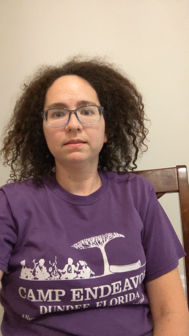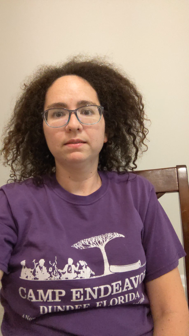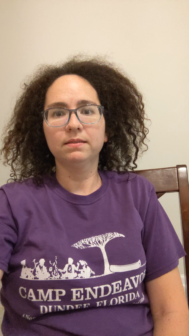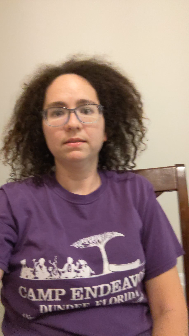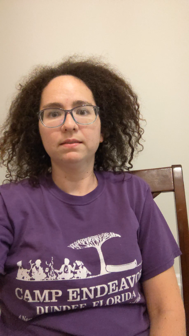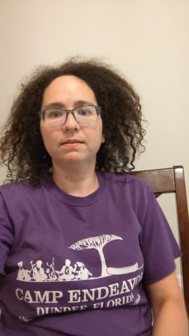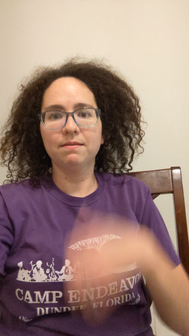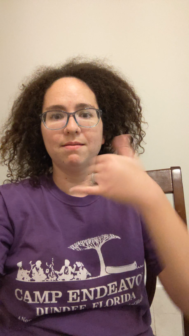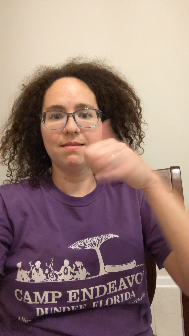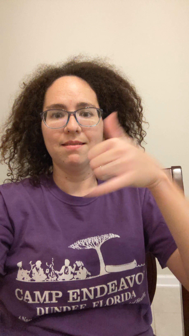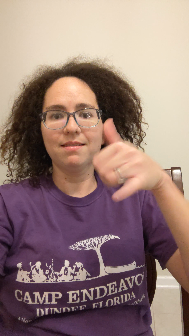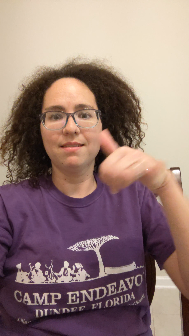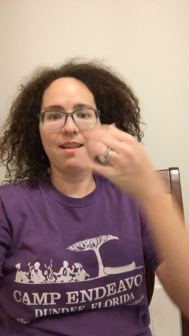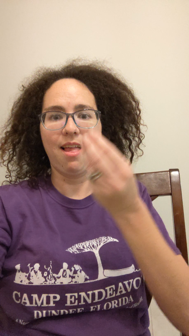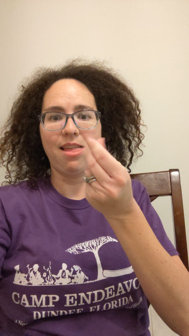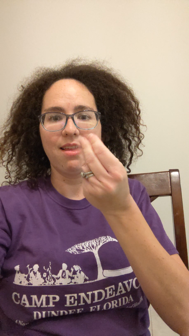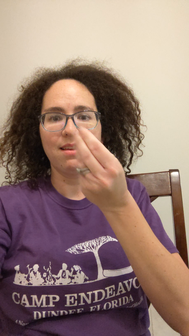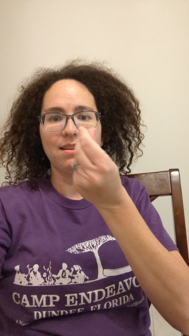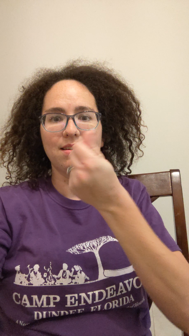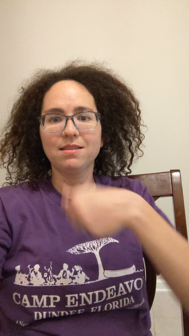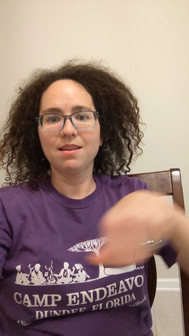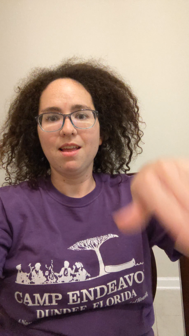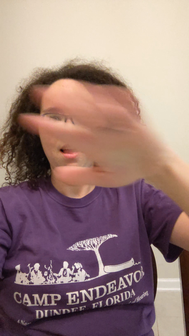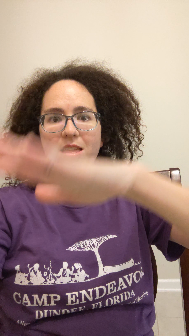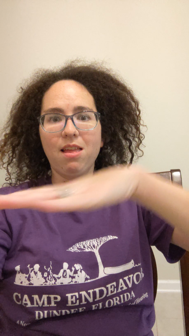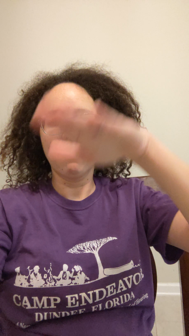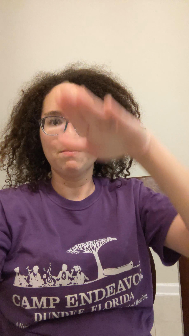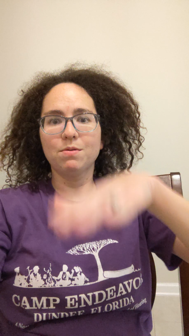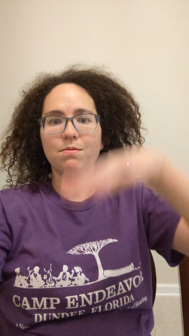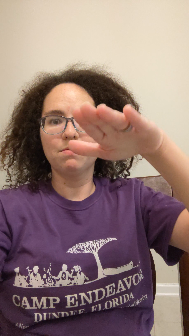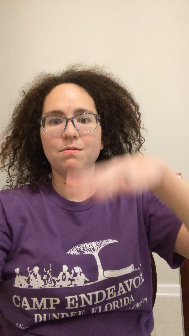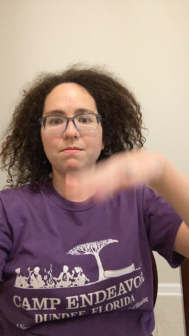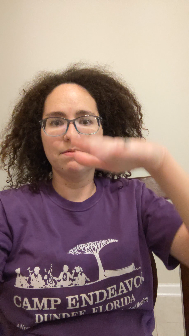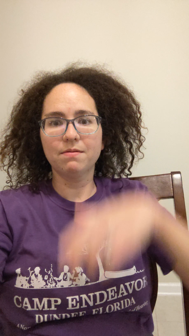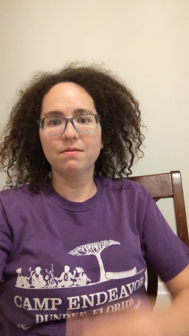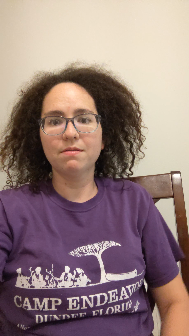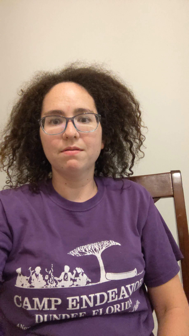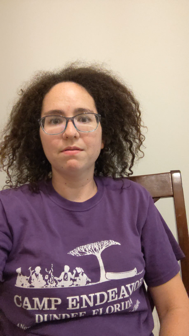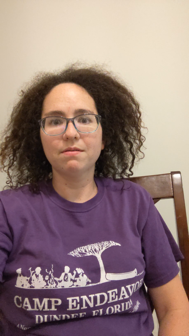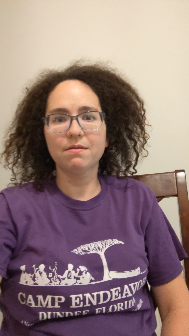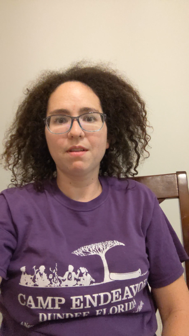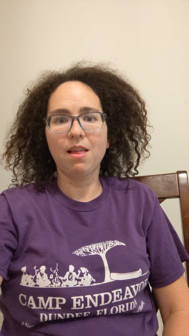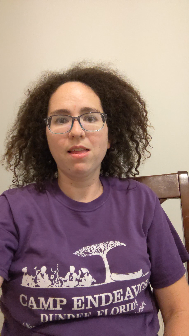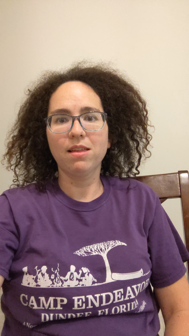playground